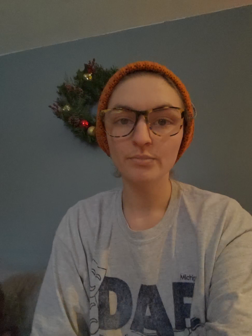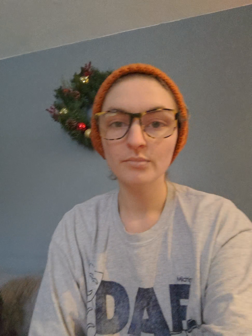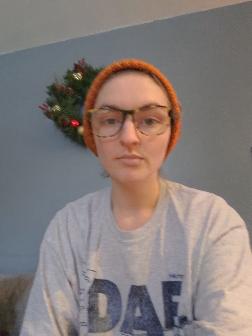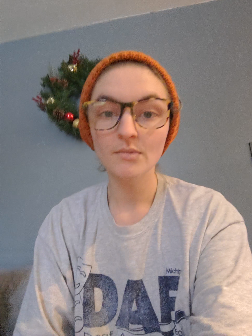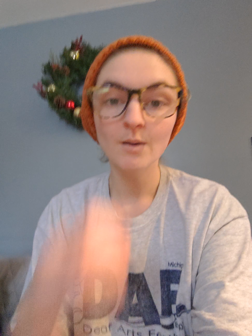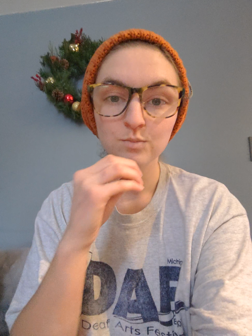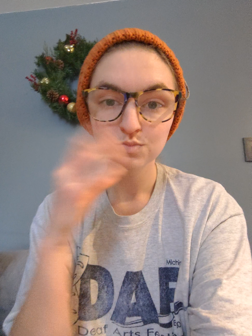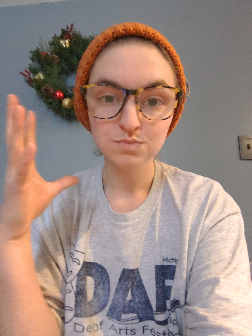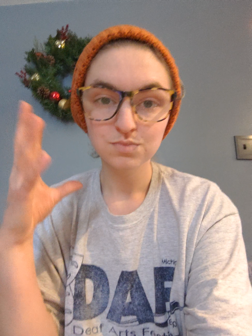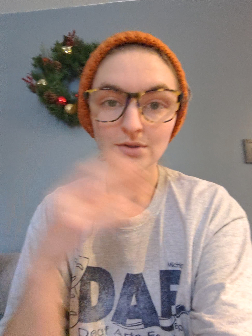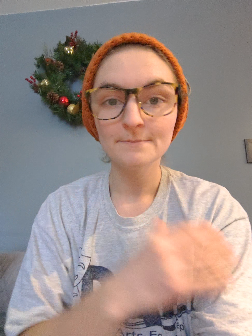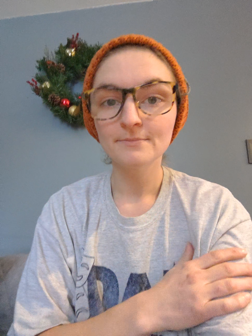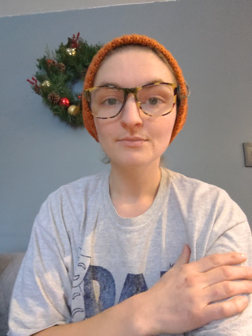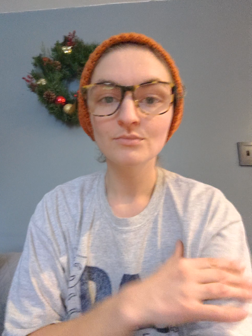balloon